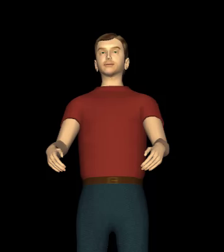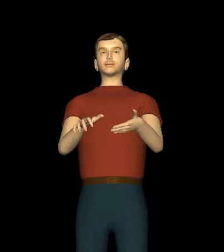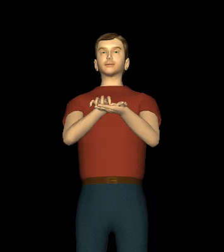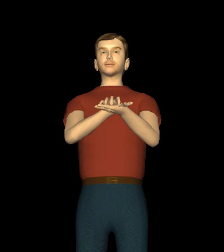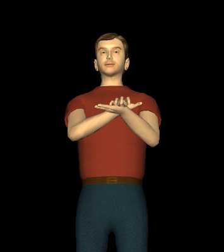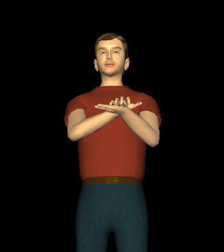بخيل